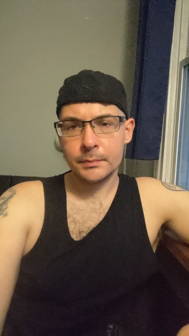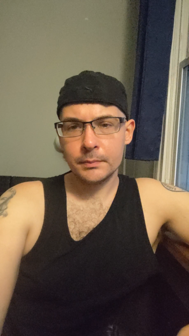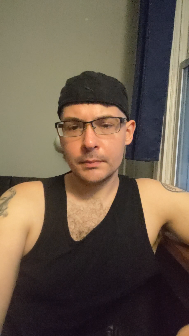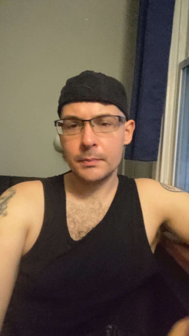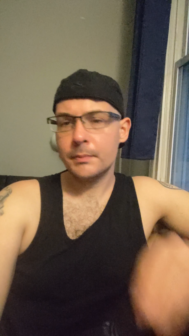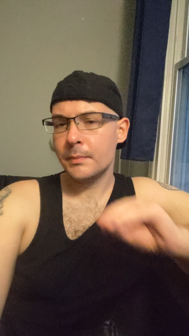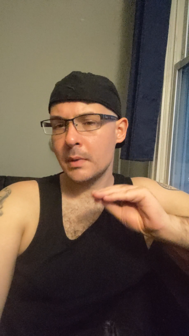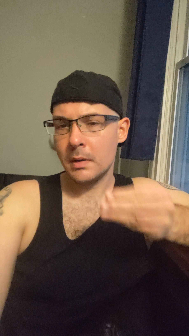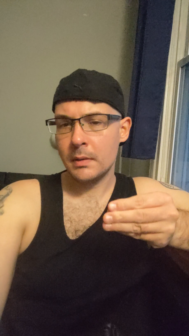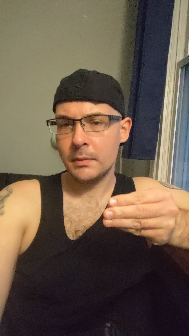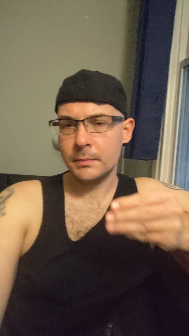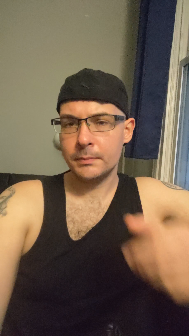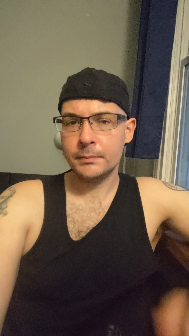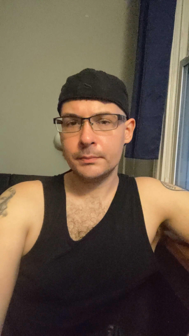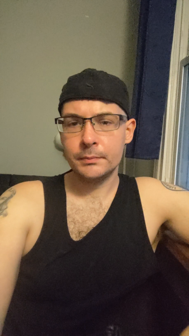none